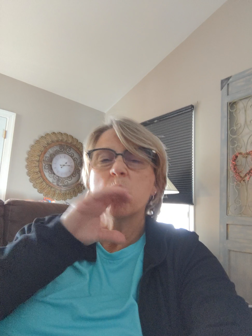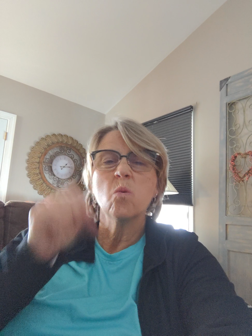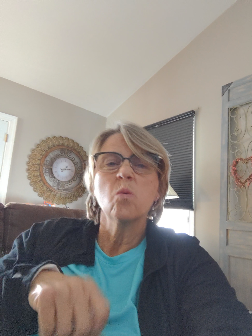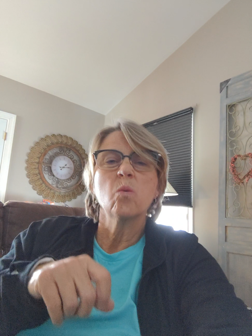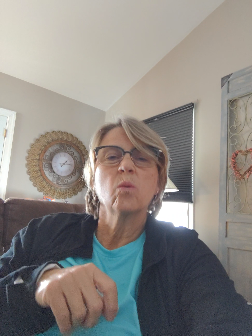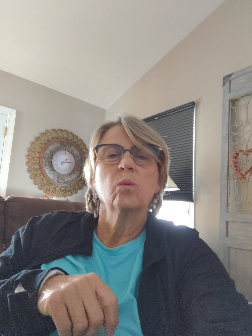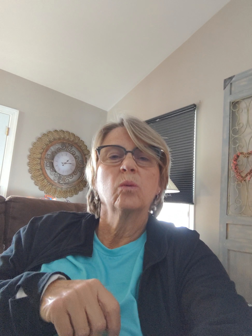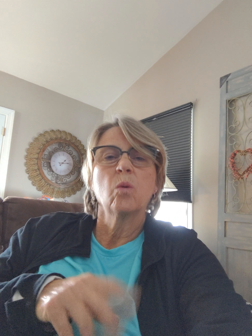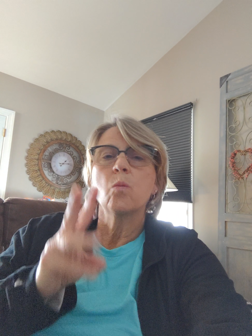old